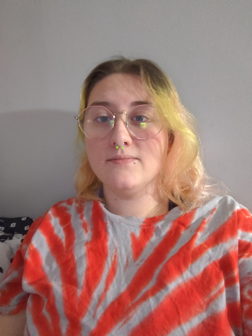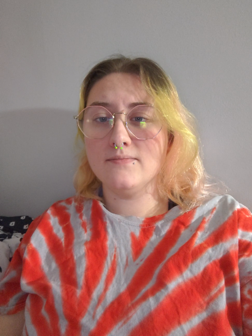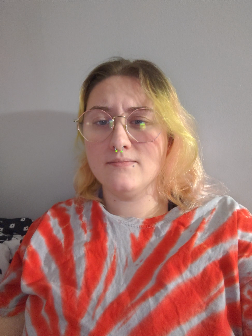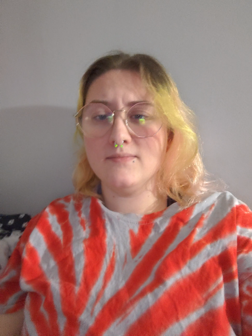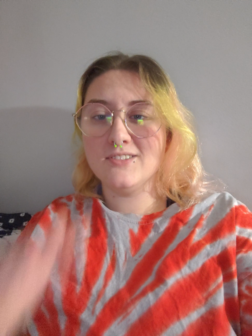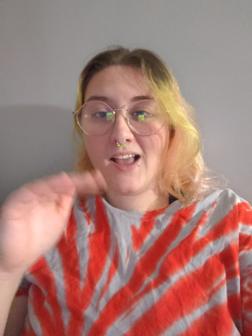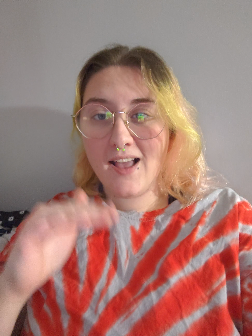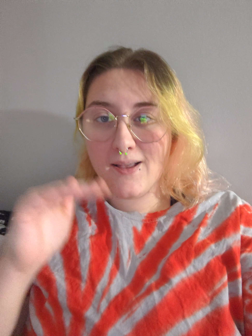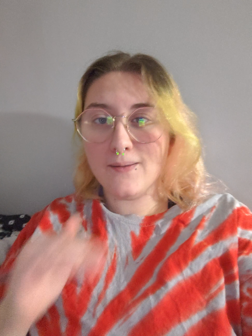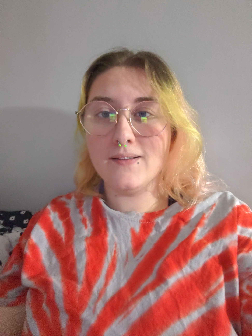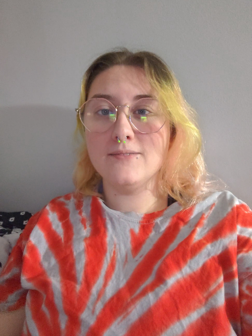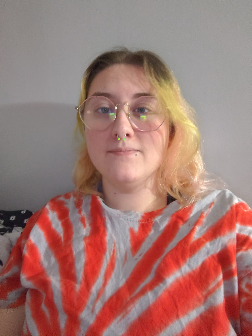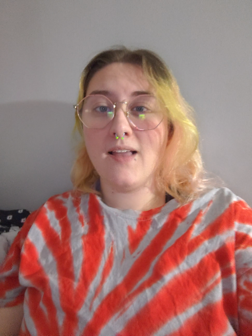child